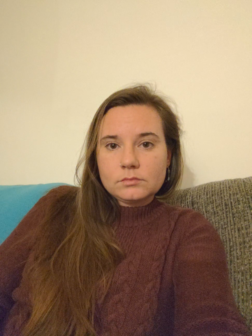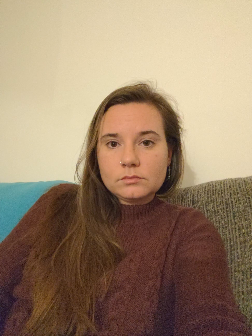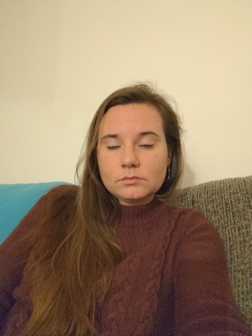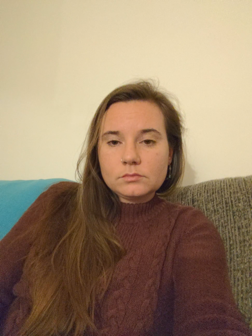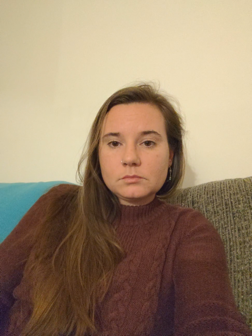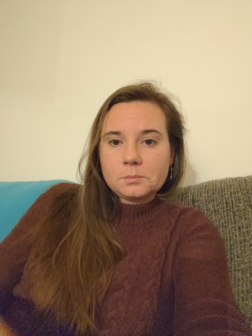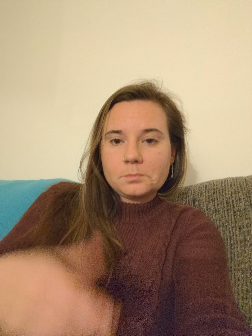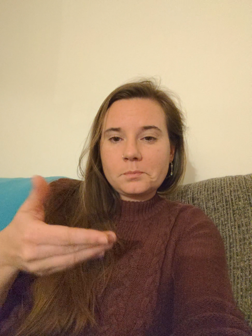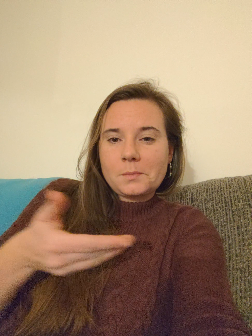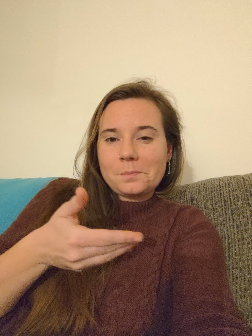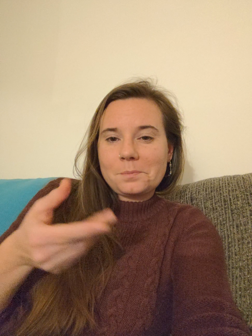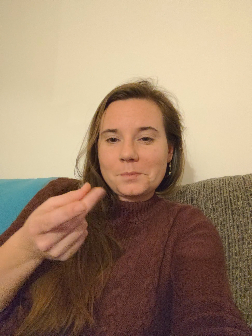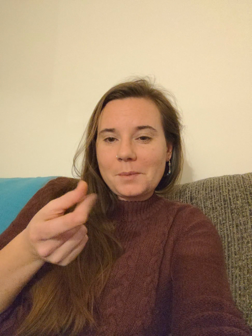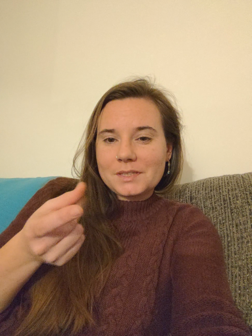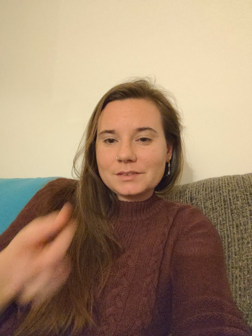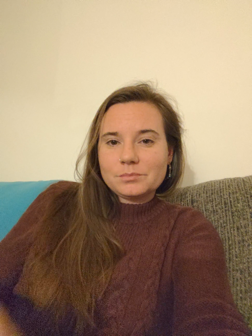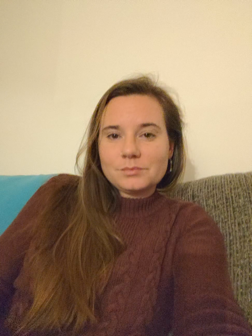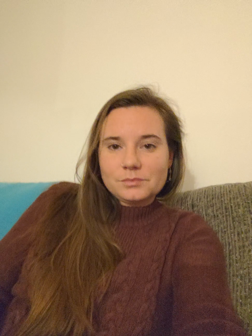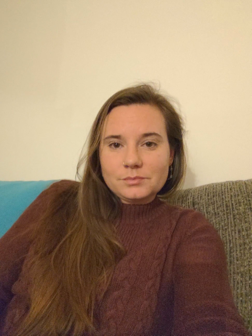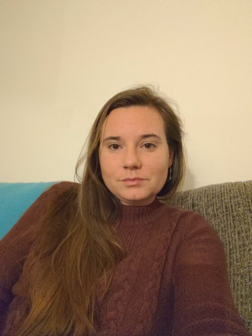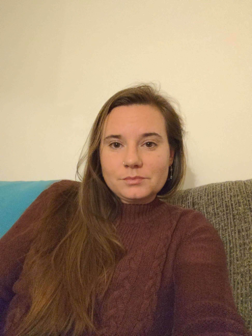puppy